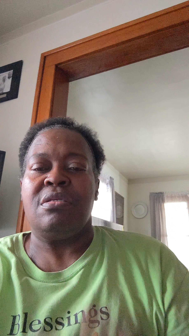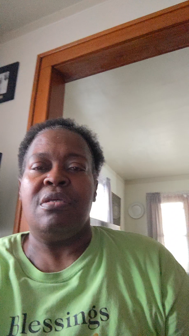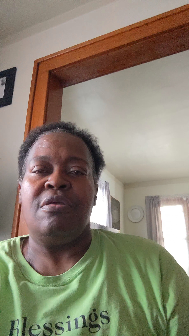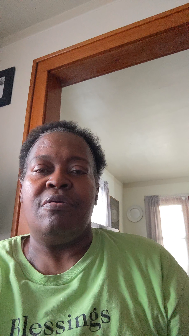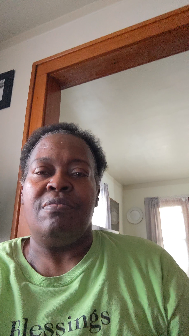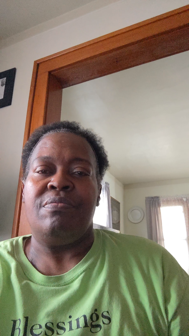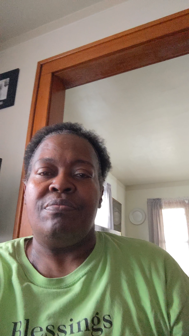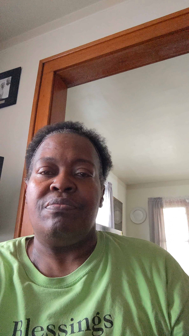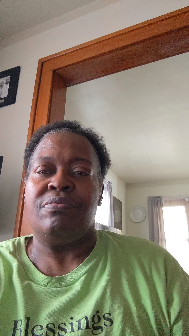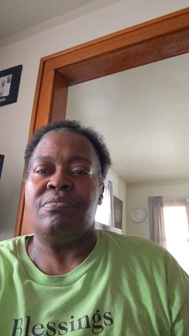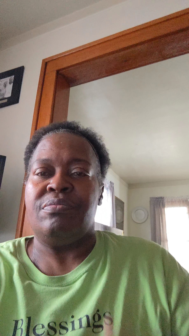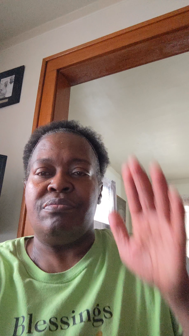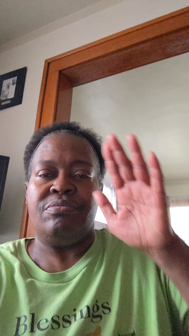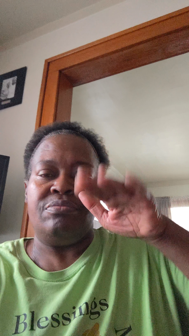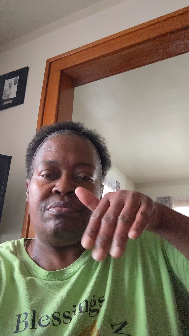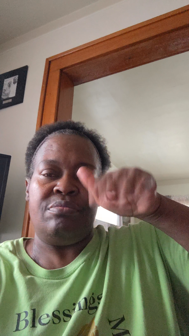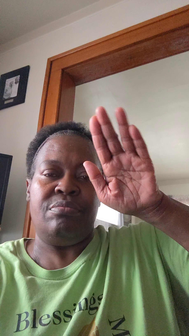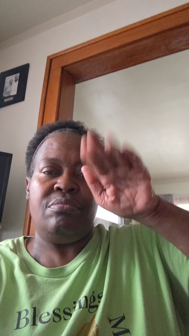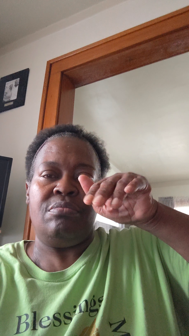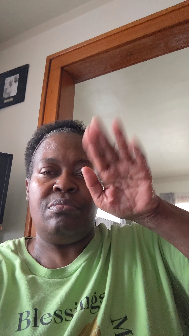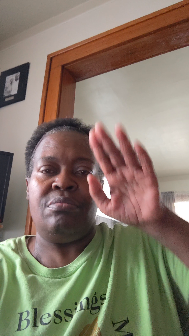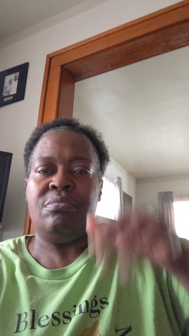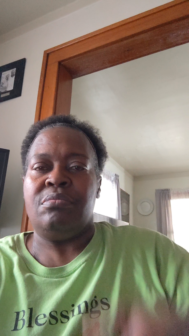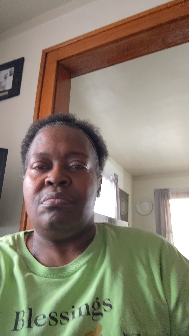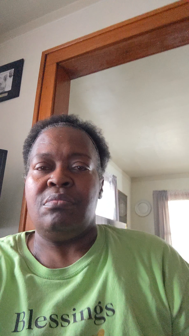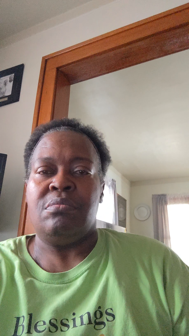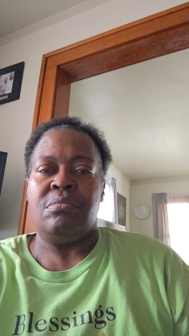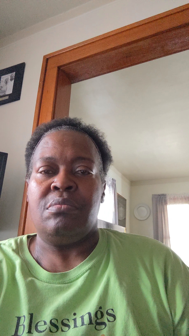paint